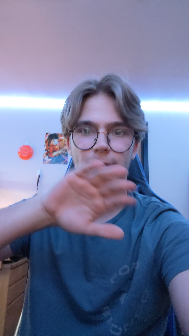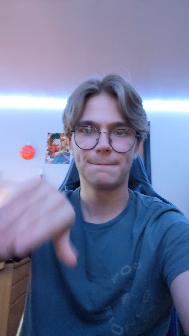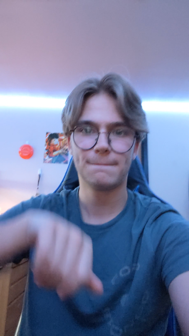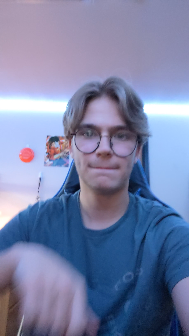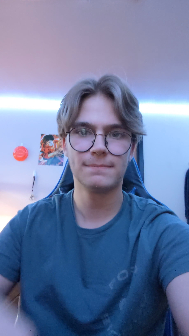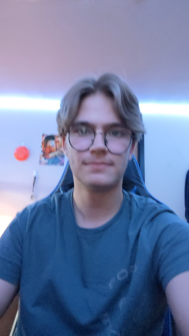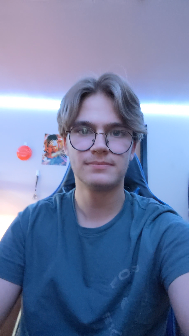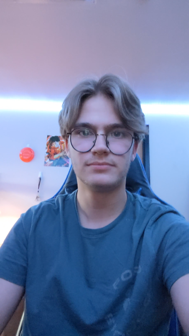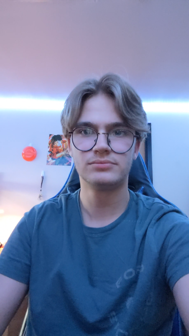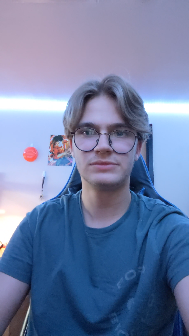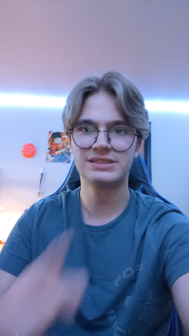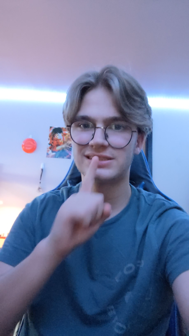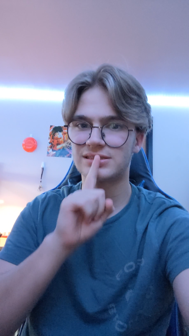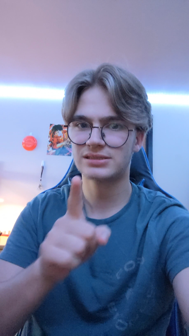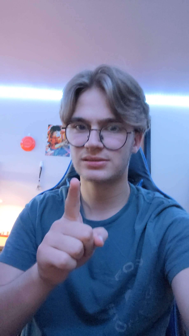is